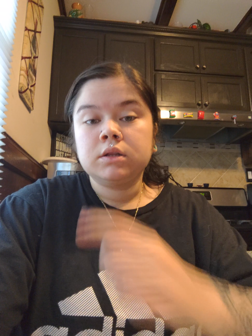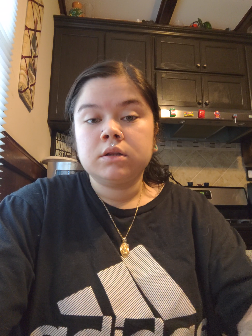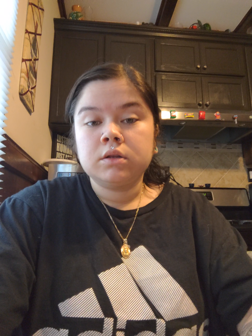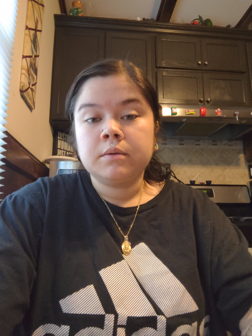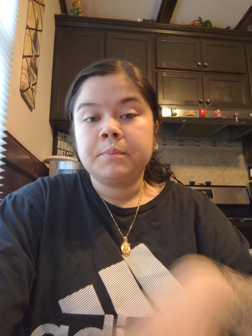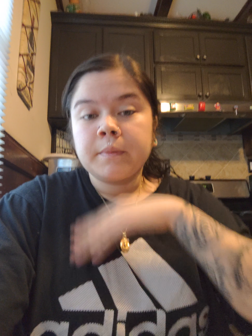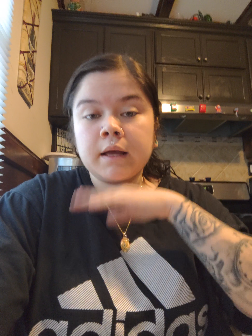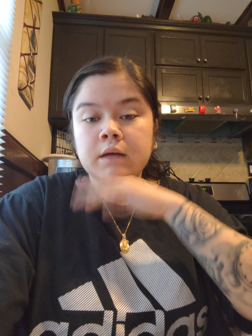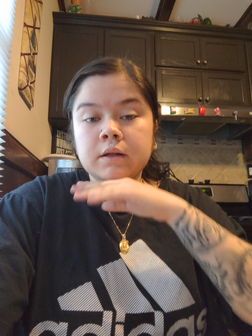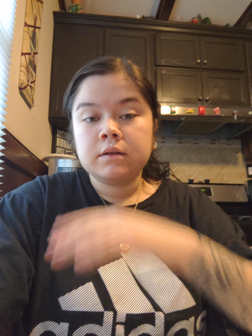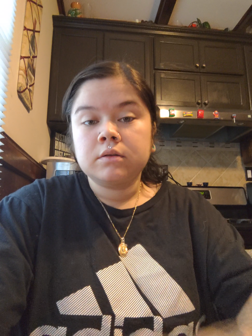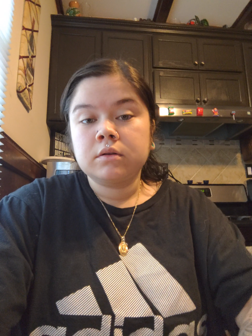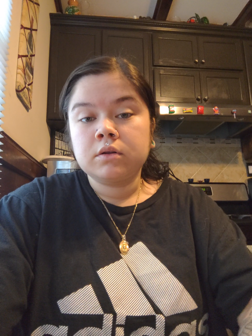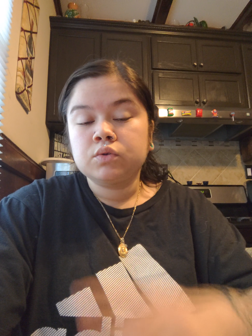pig